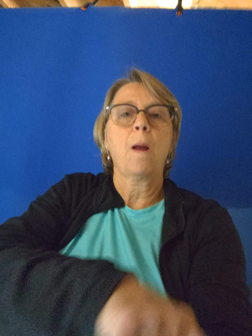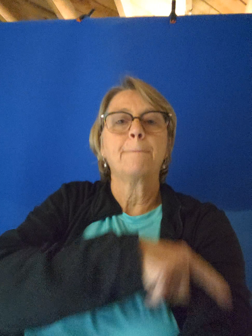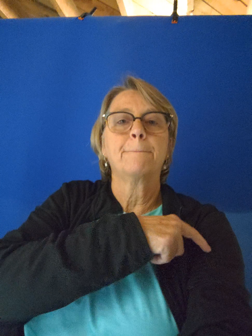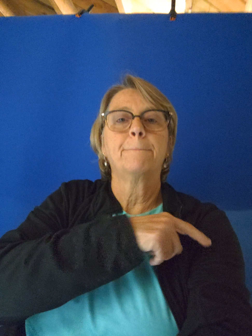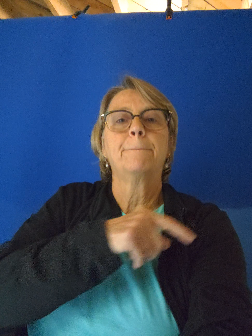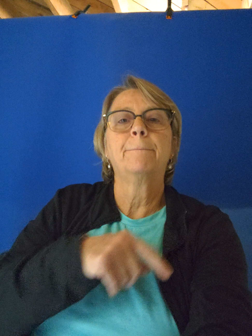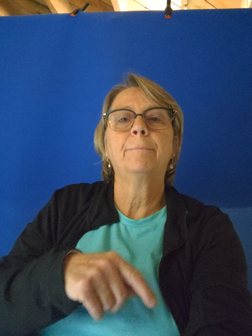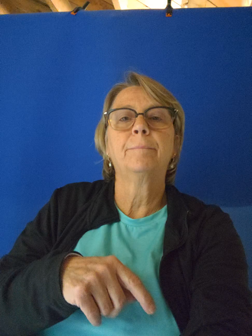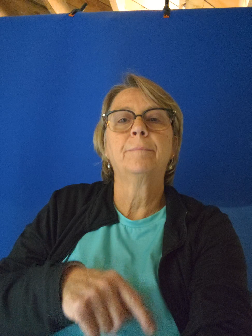arm